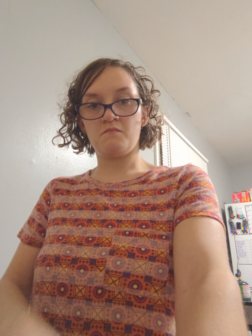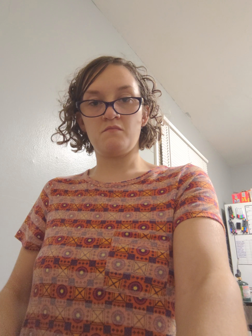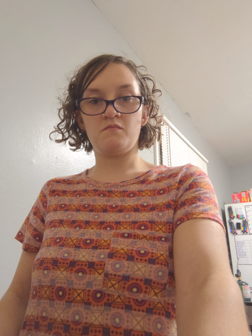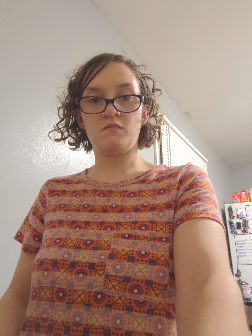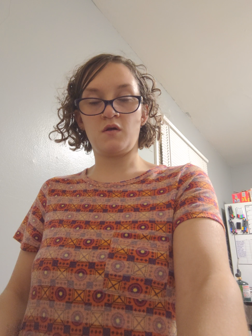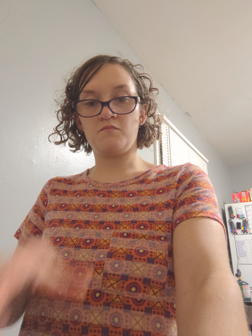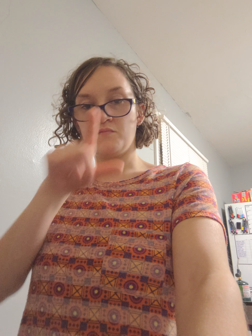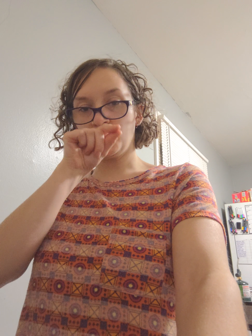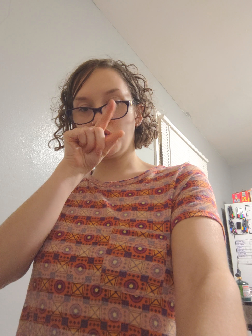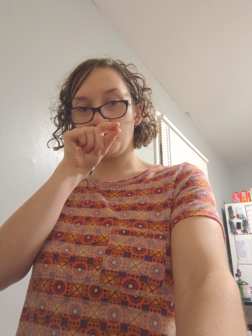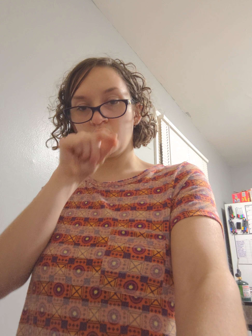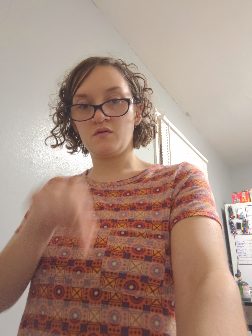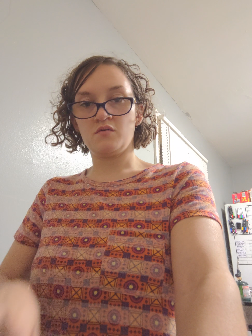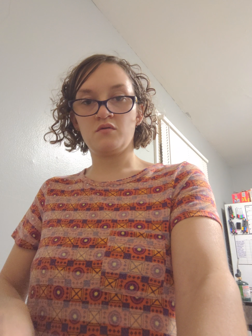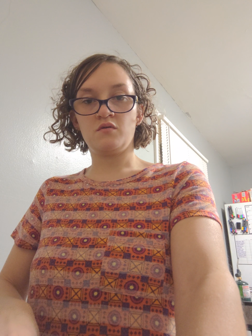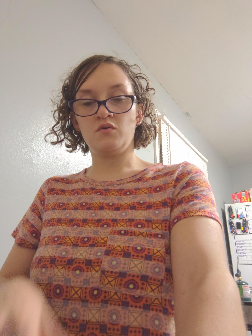bird